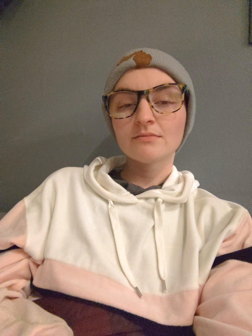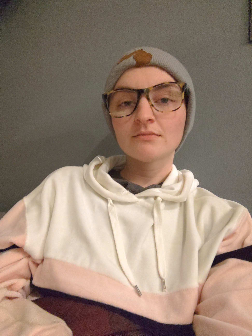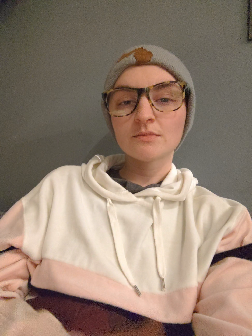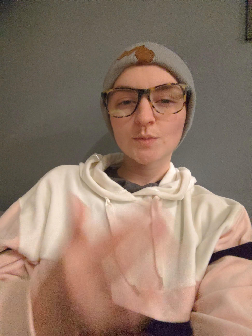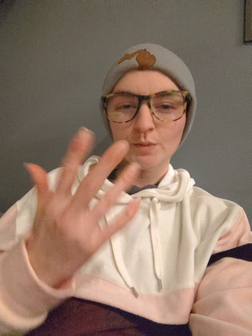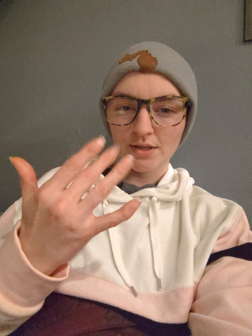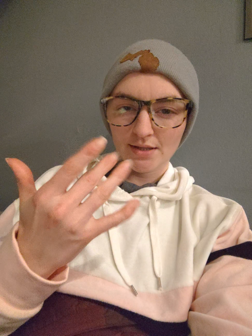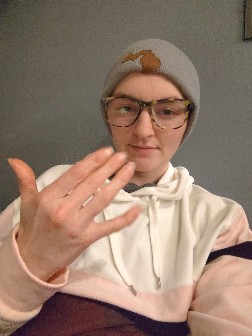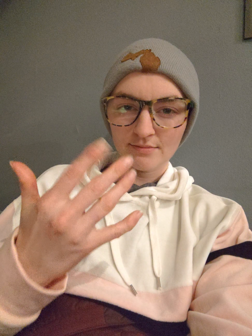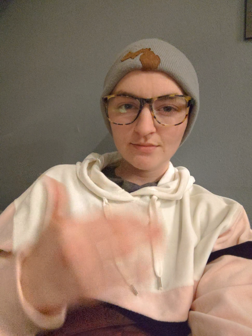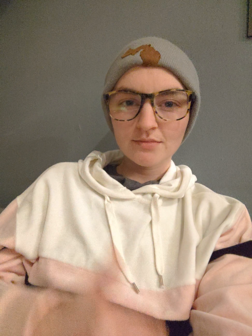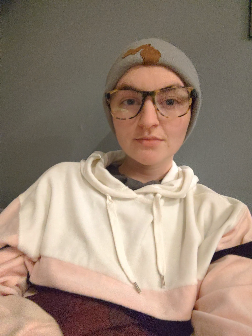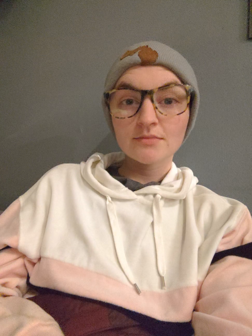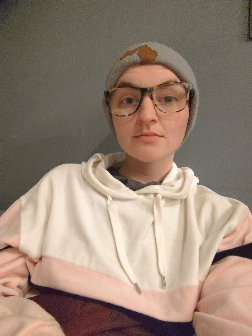wait